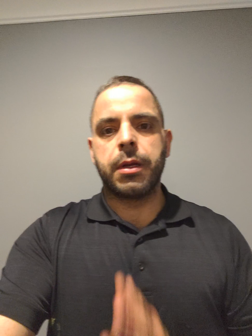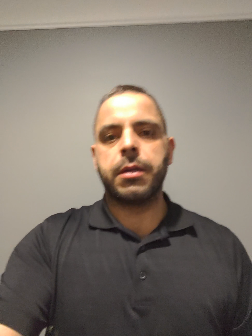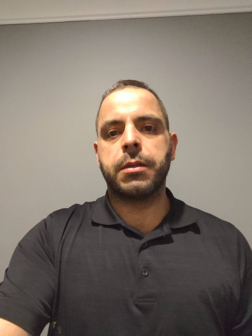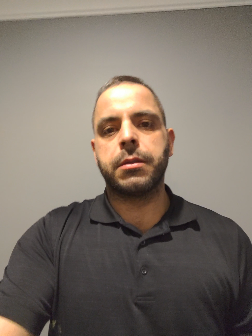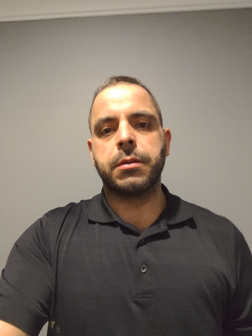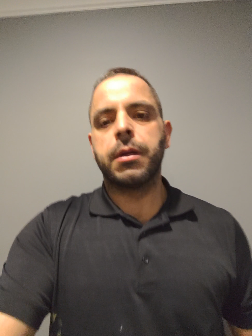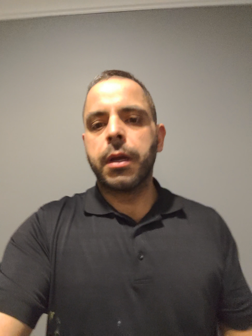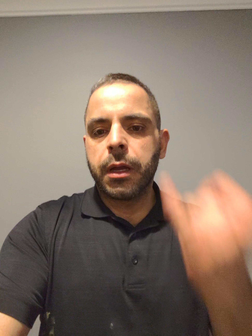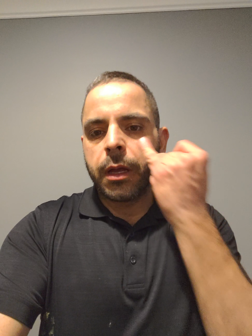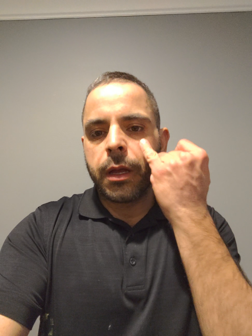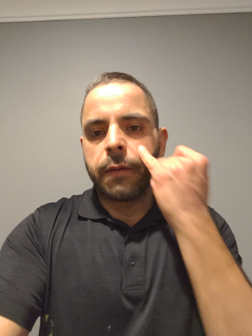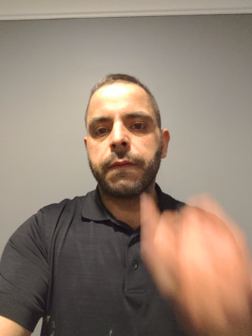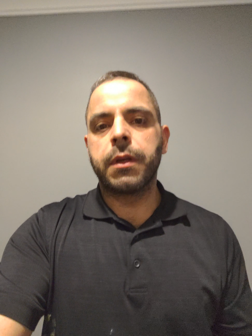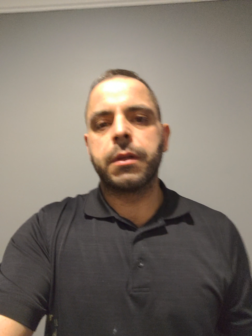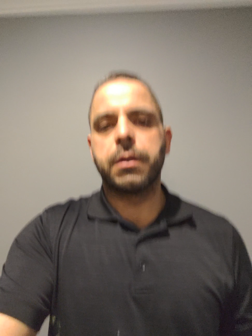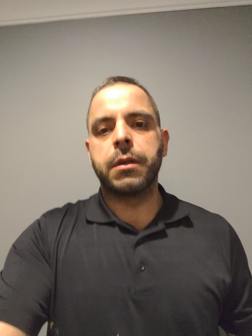if